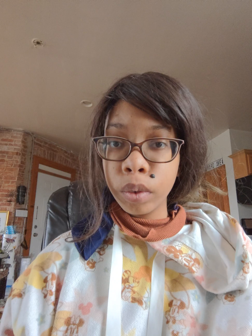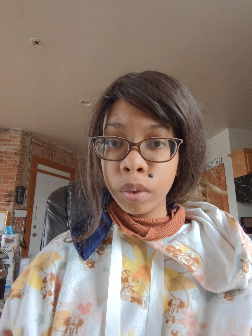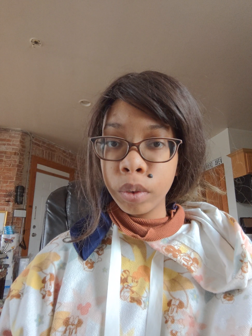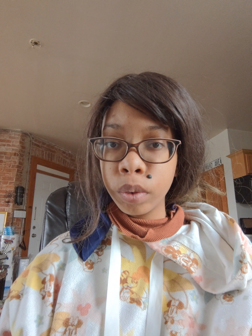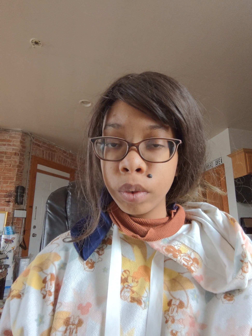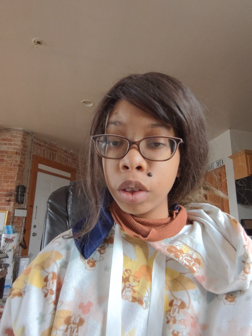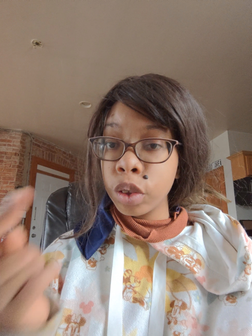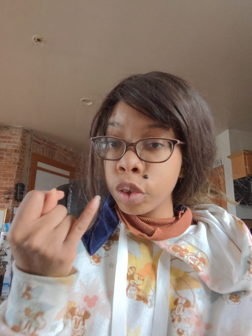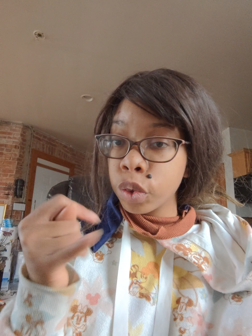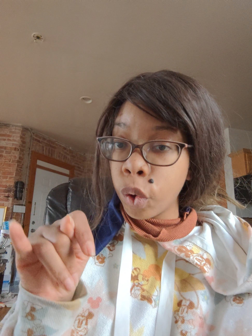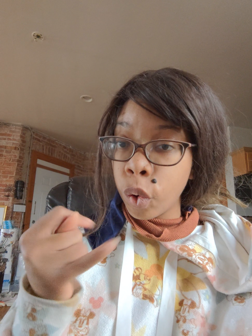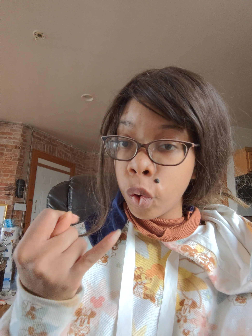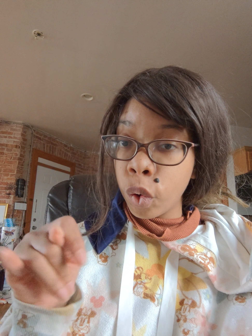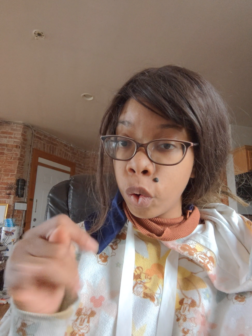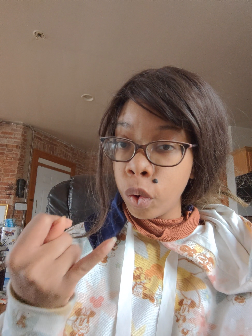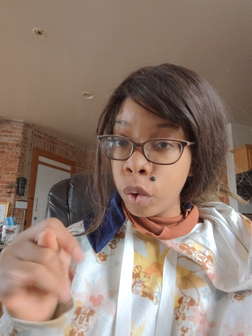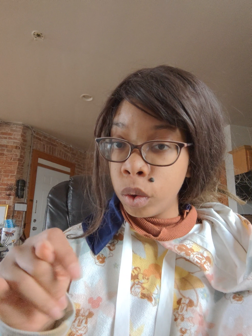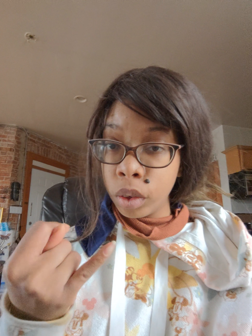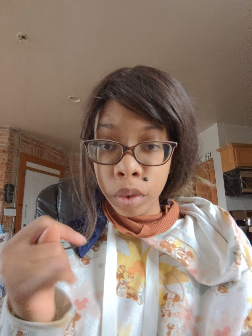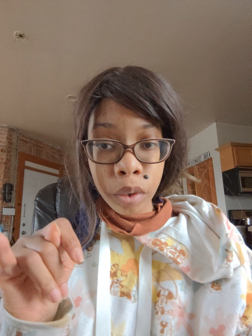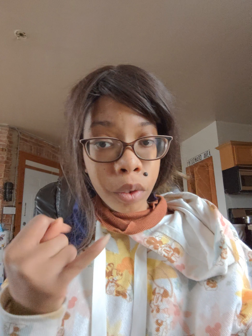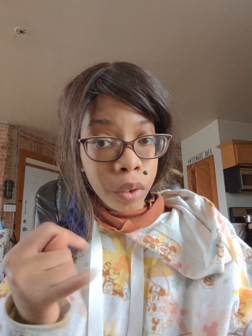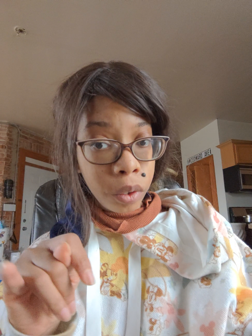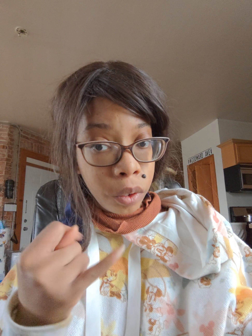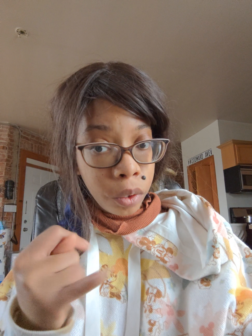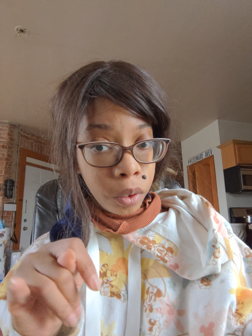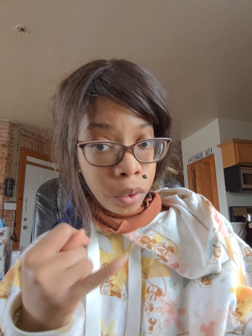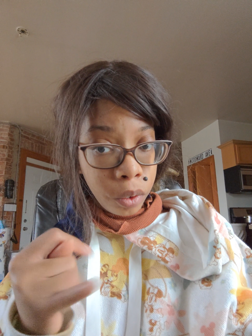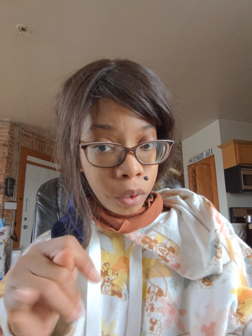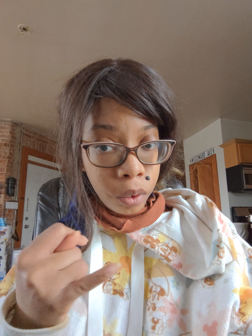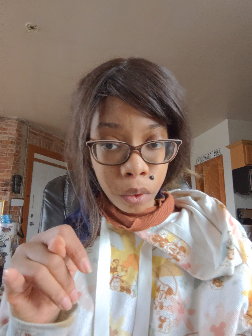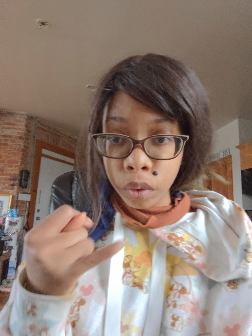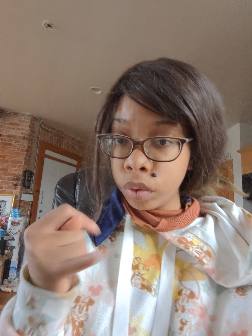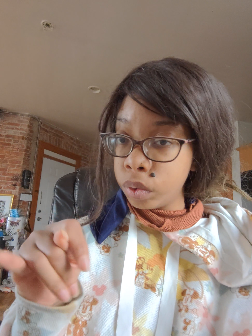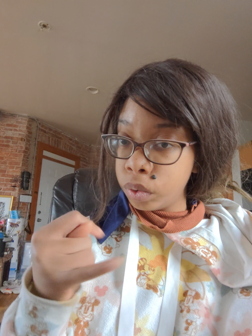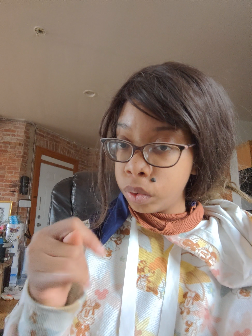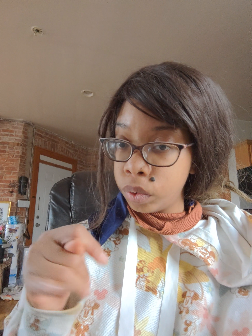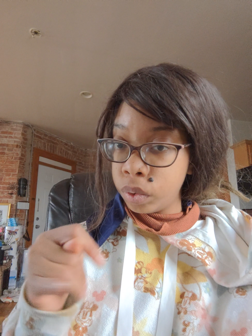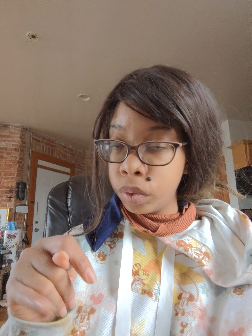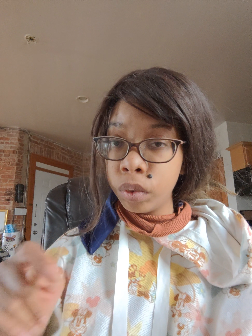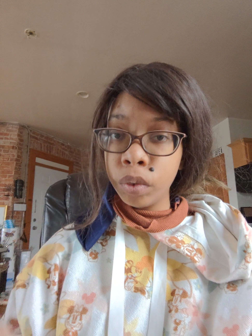toy